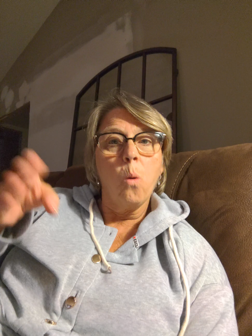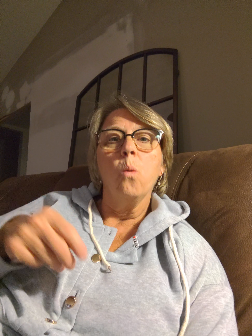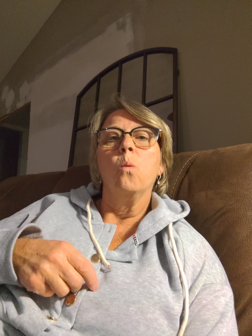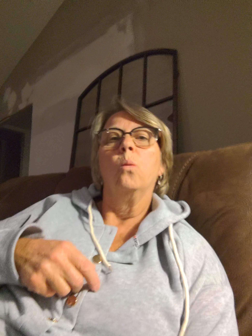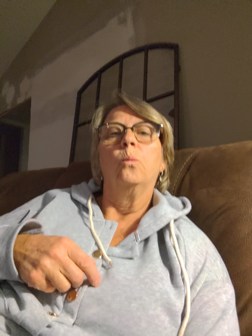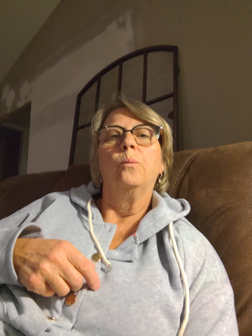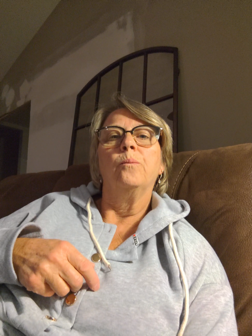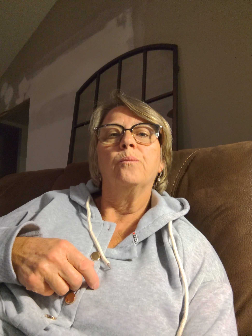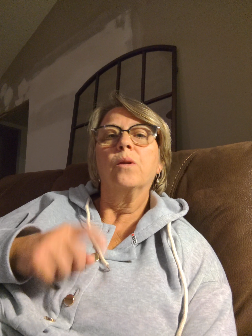hello